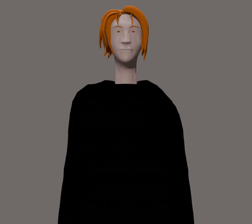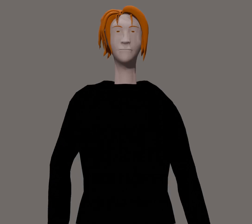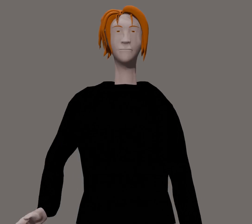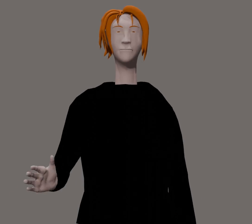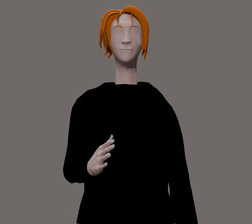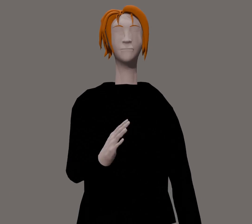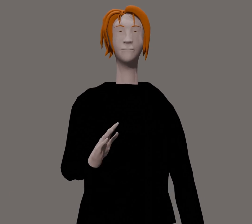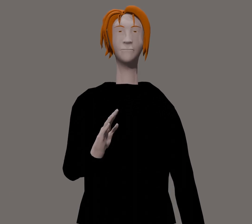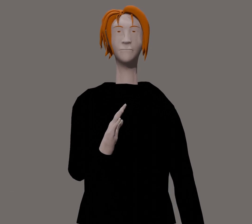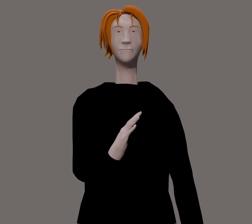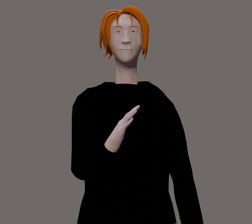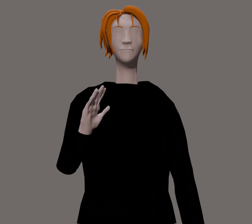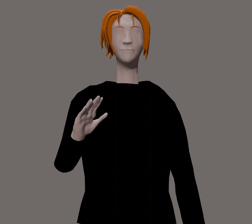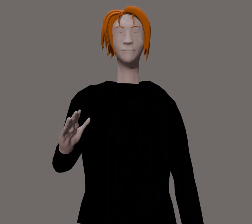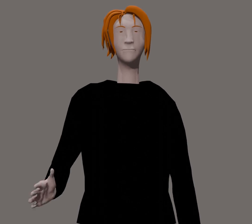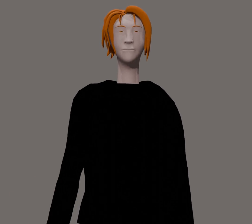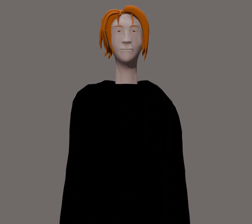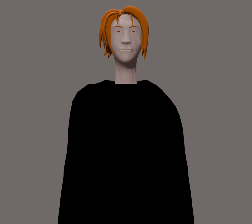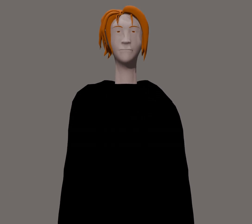Classy